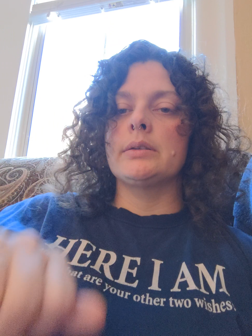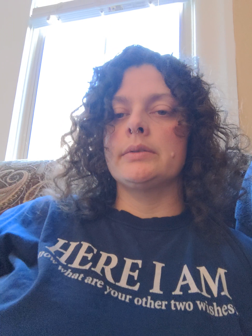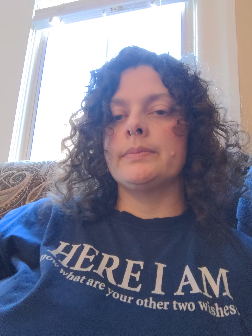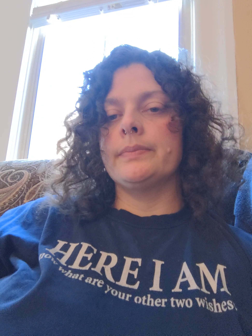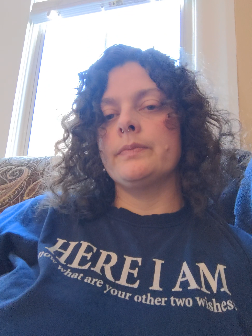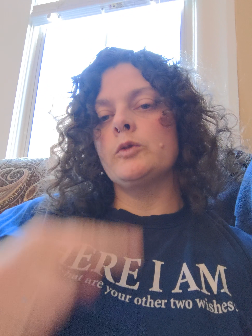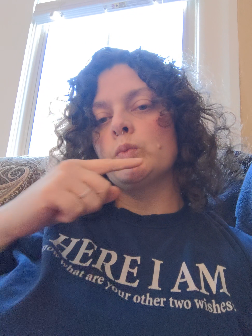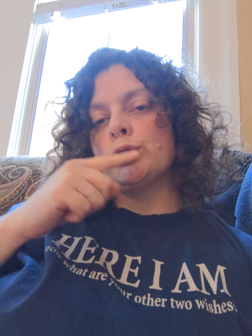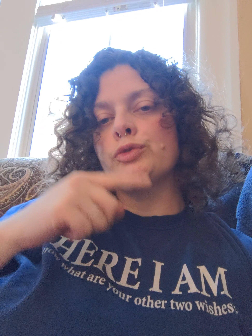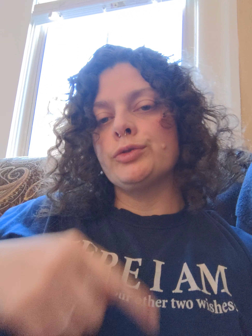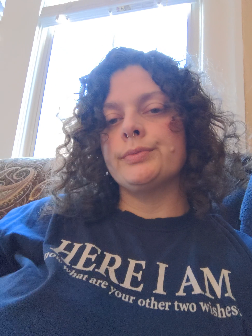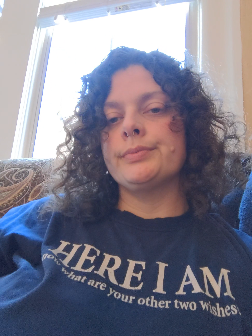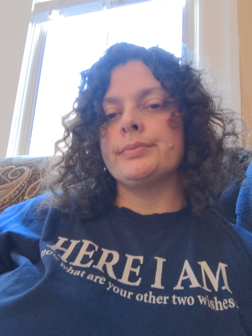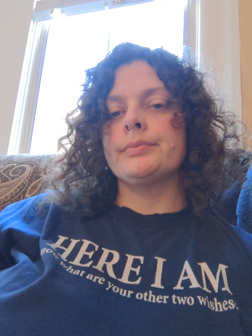toothbrush